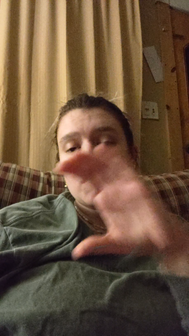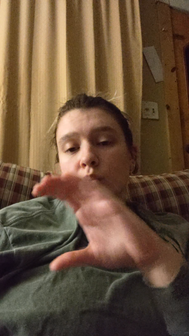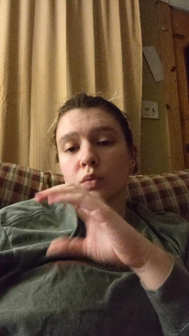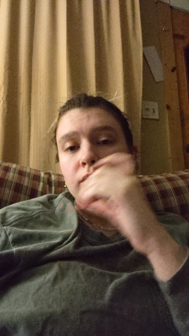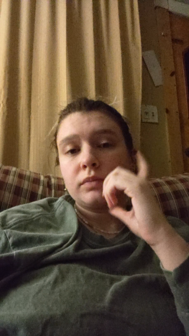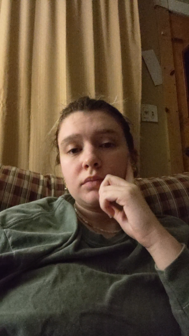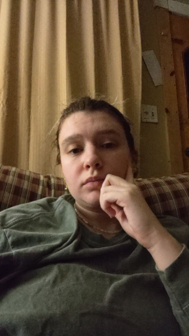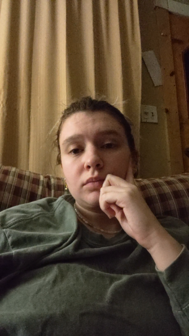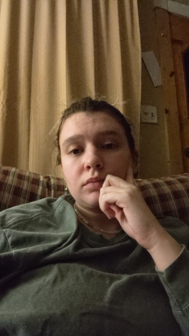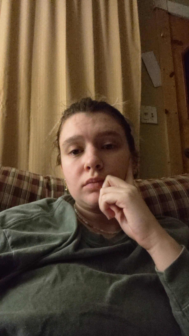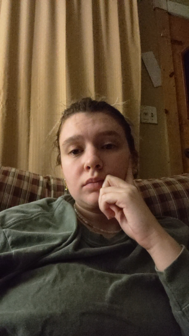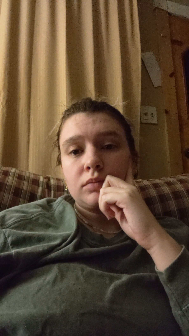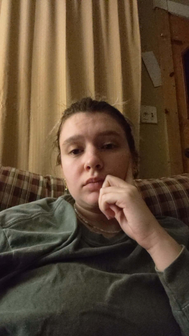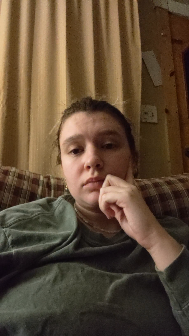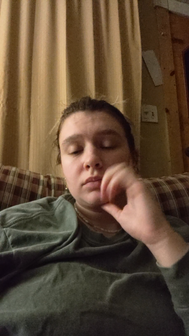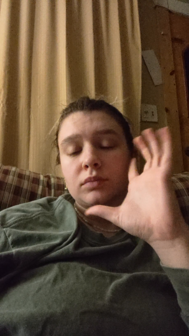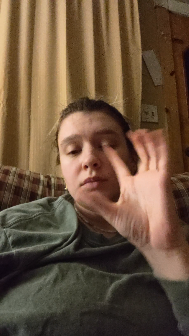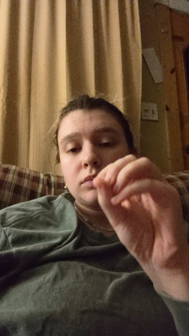bite